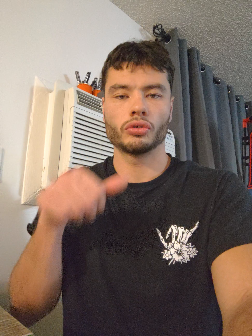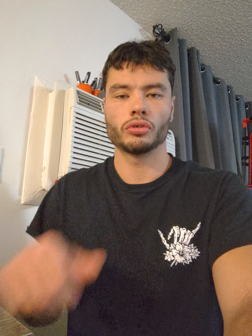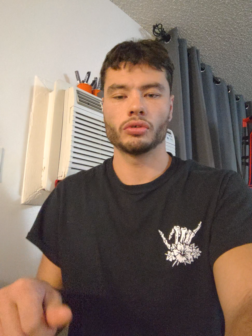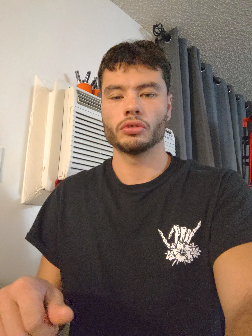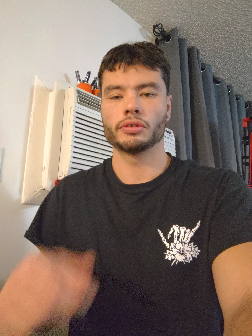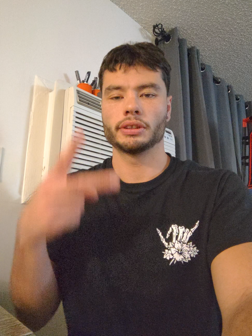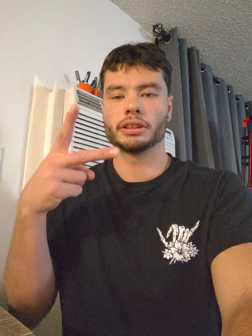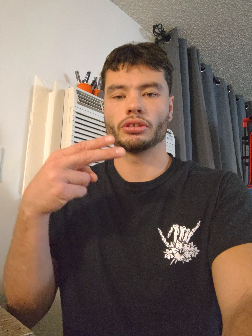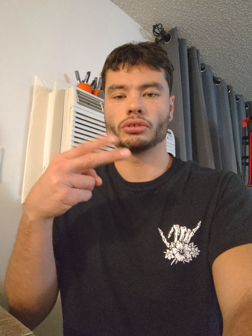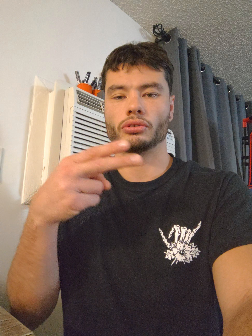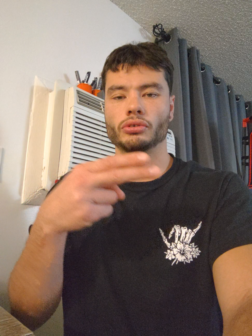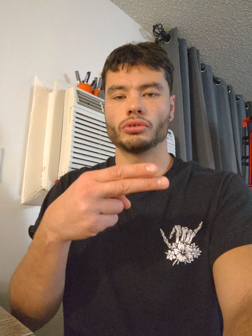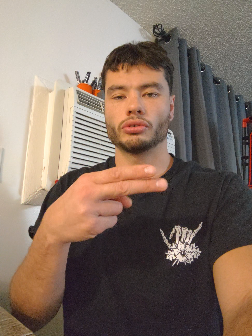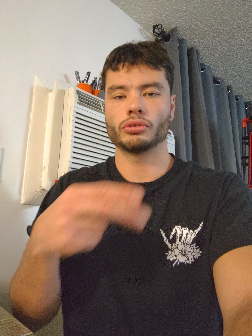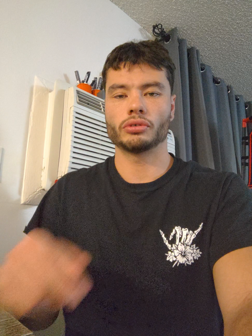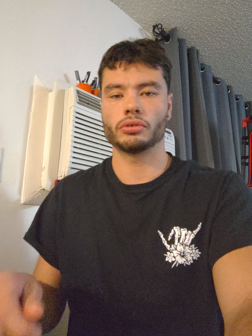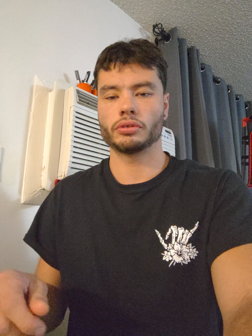scissors